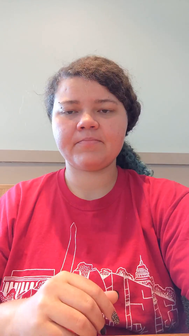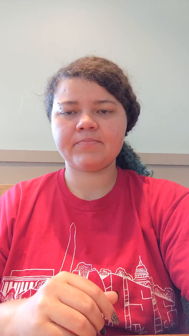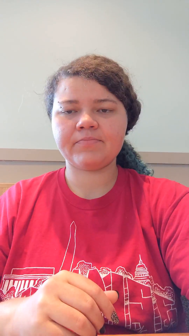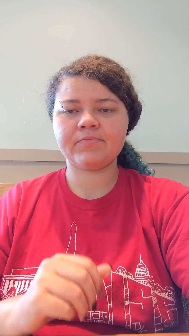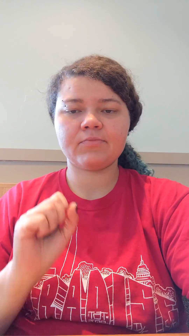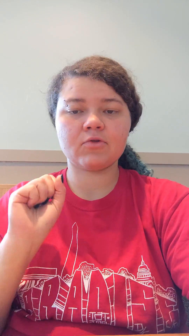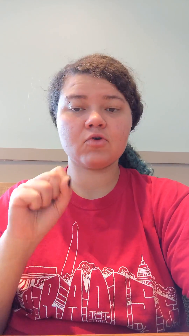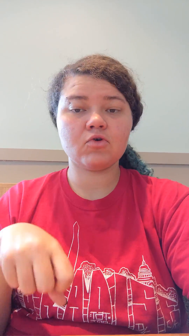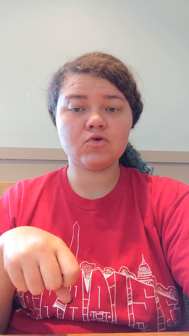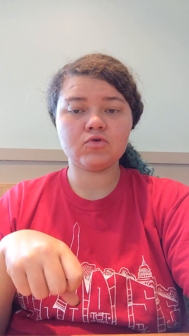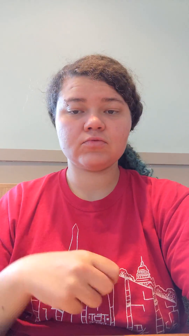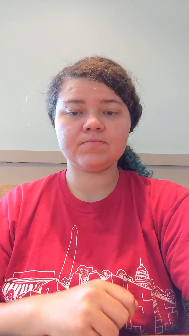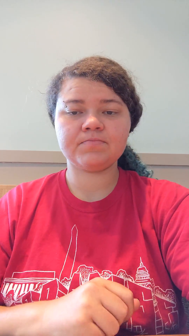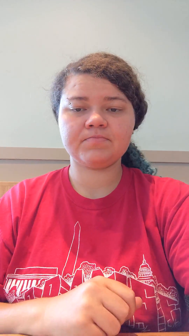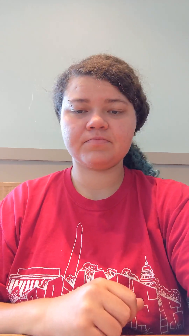could